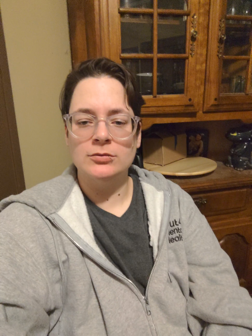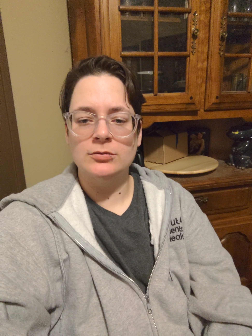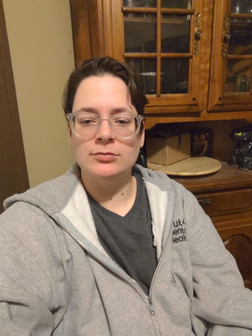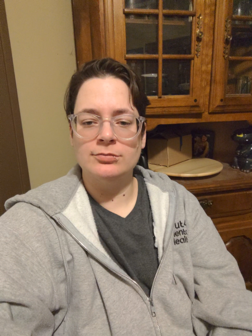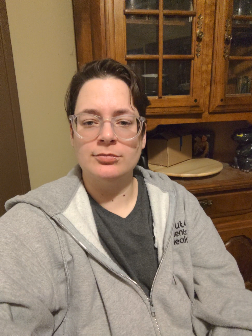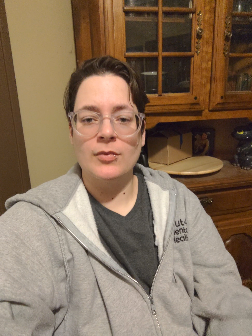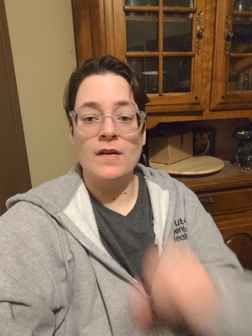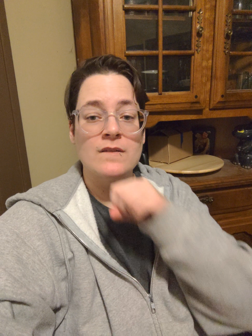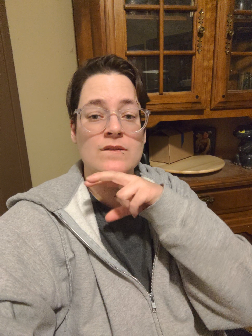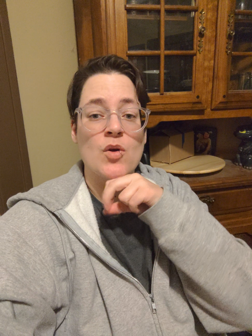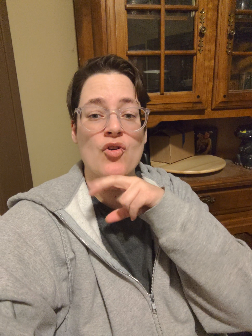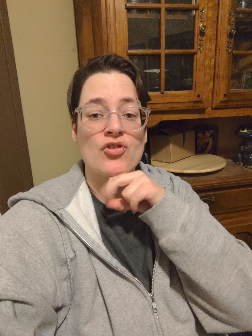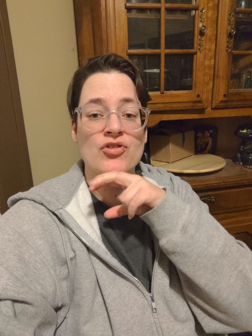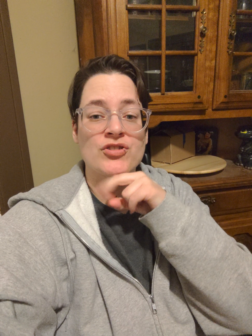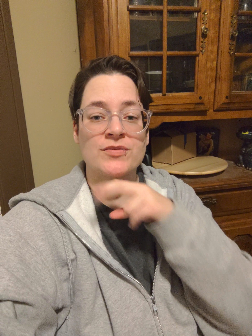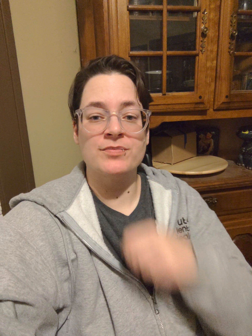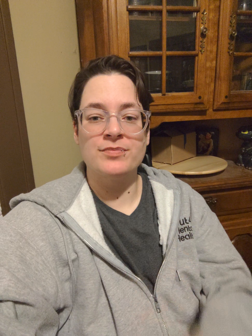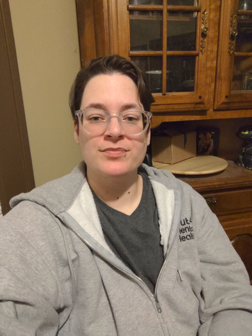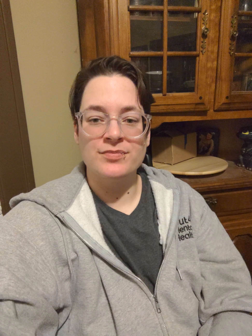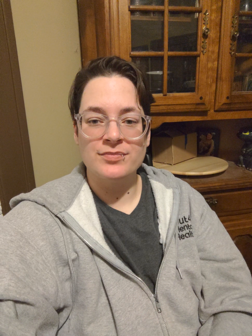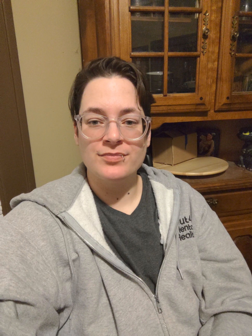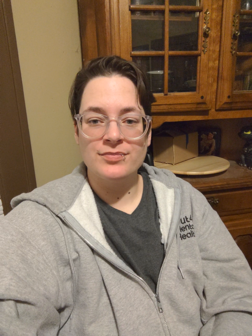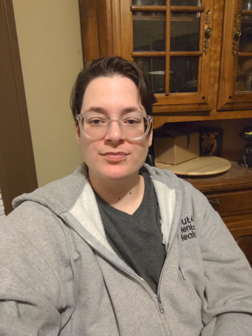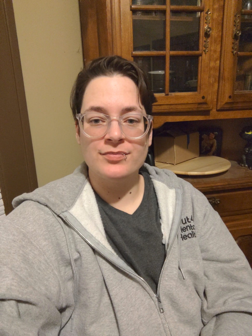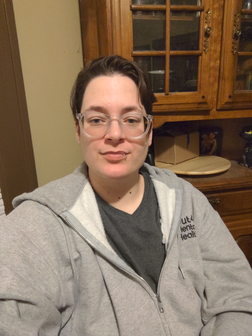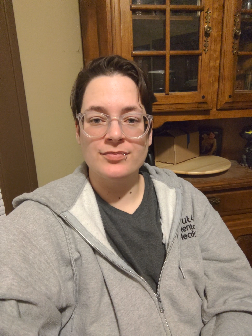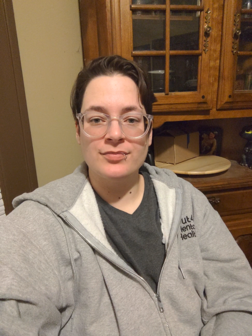frog